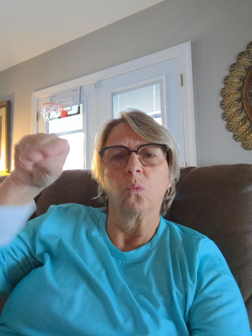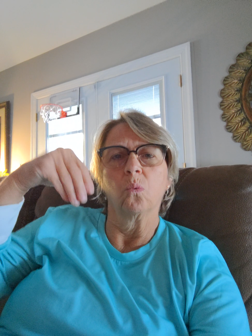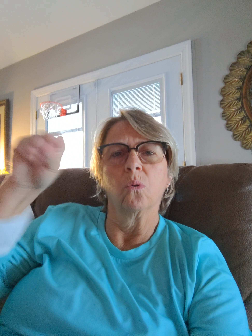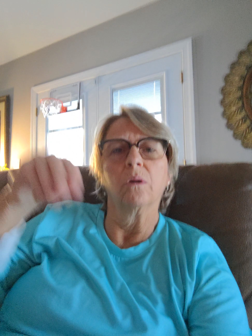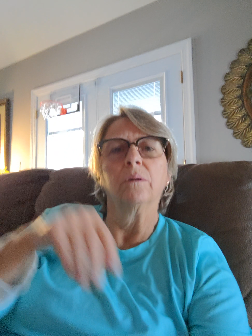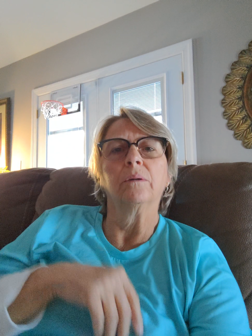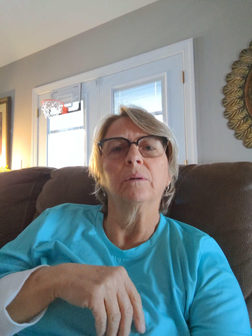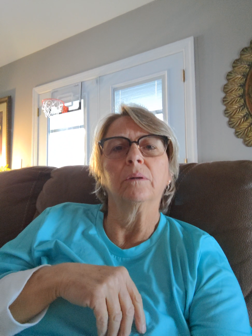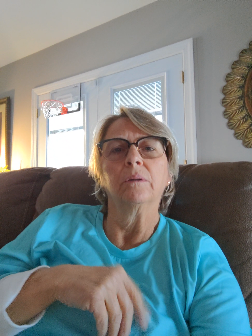store